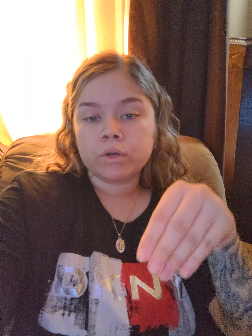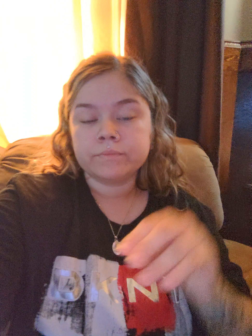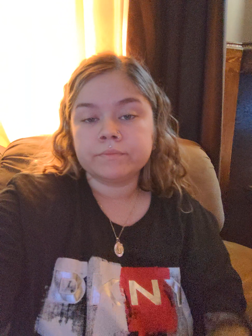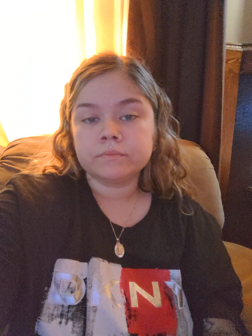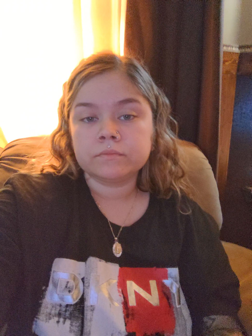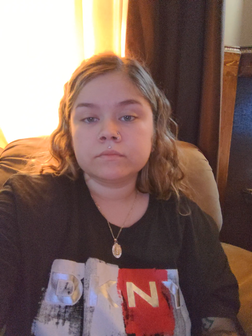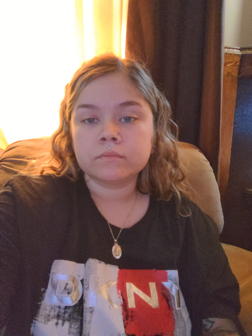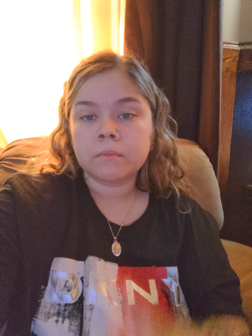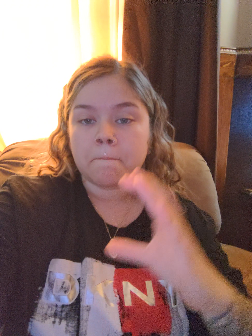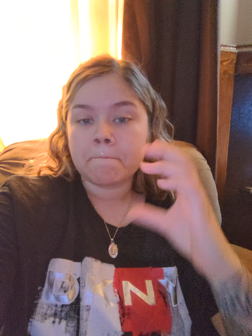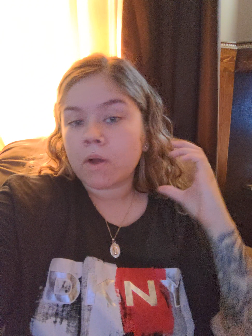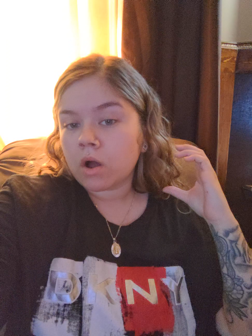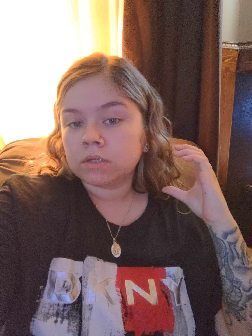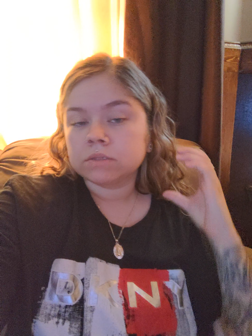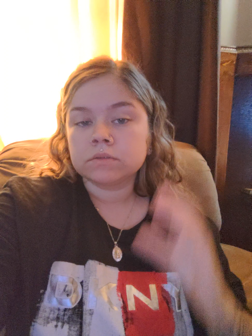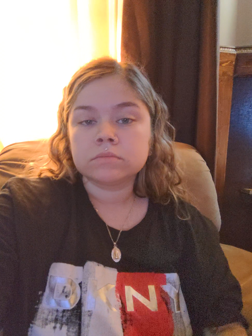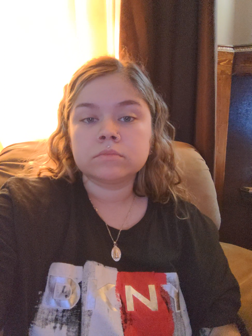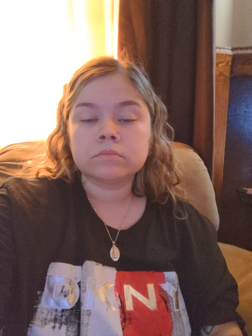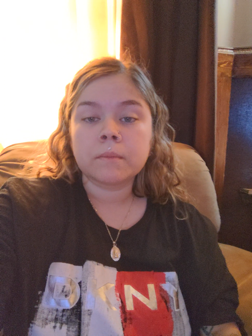bus